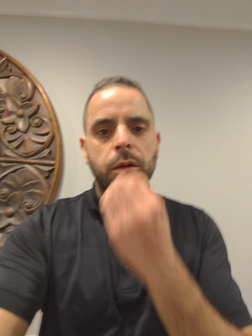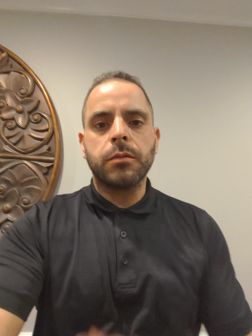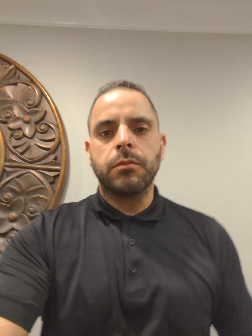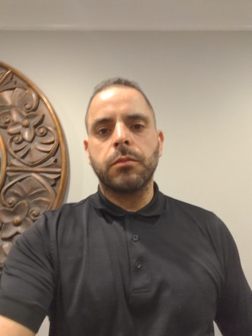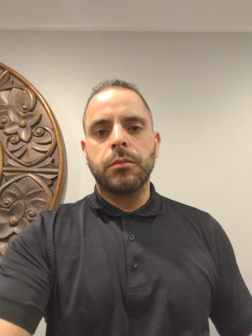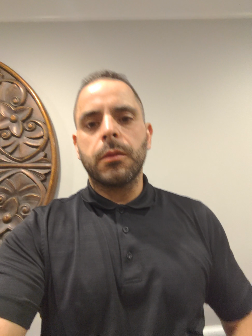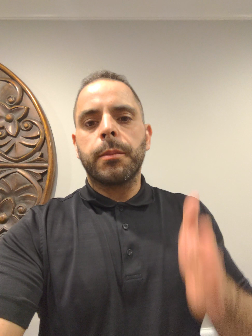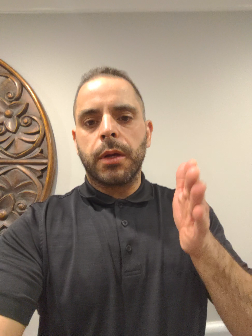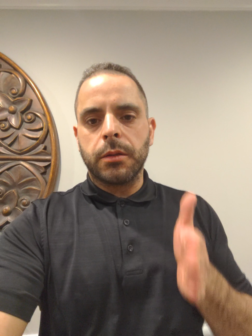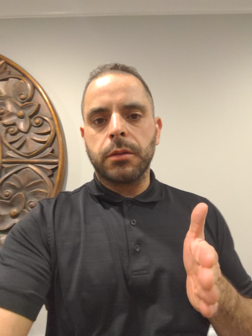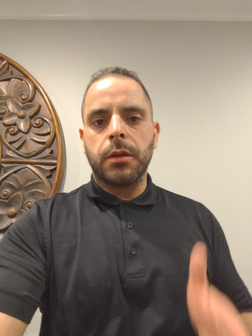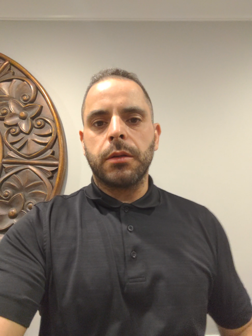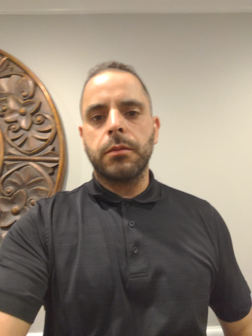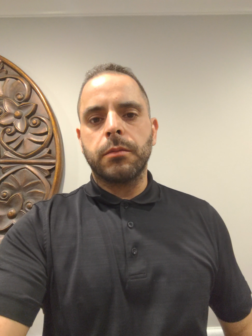beside